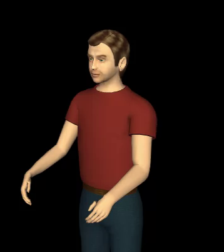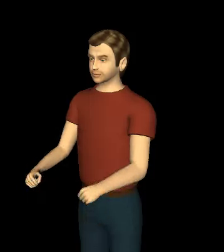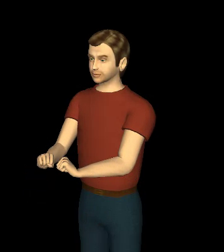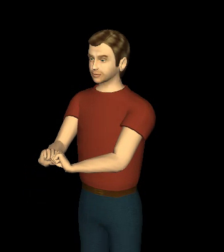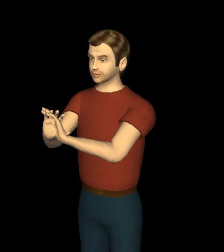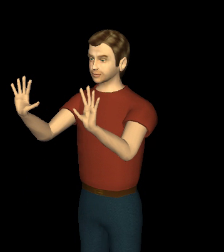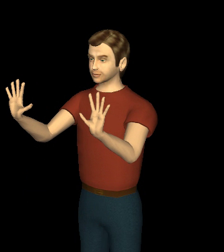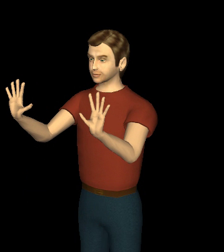واضح